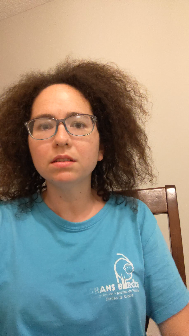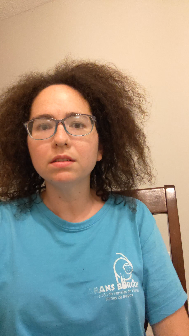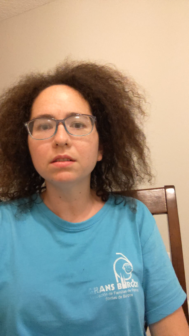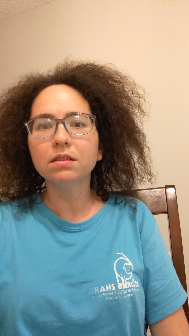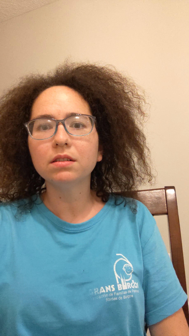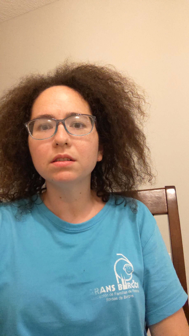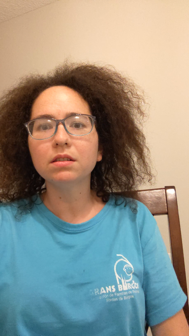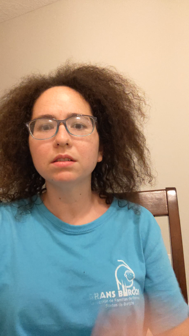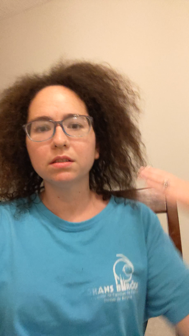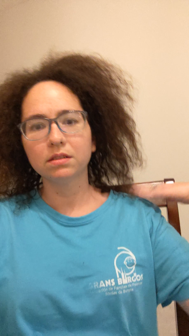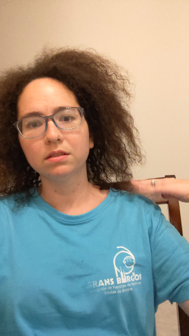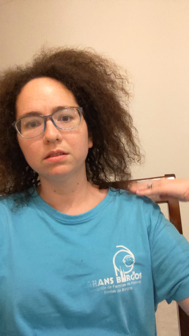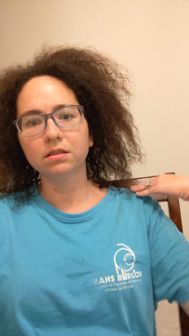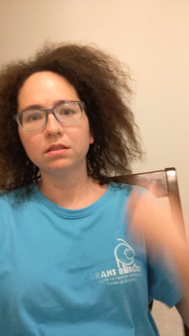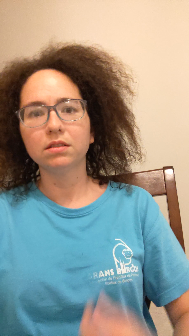shoulder